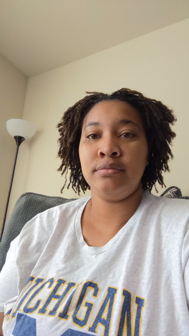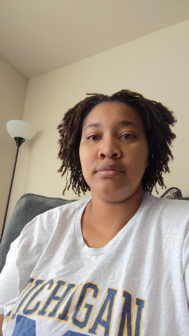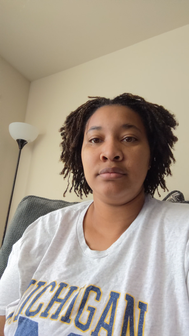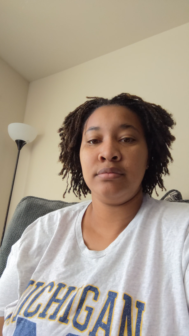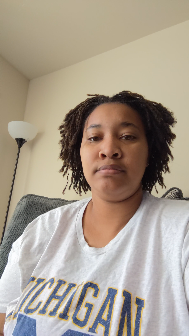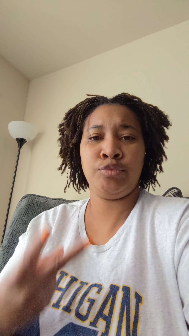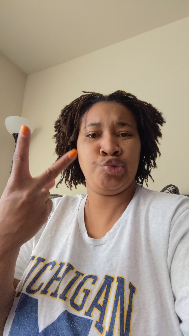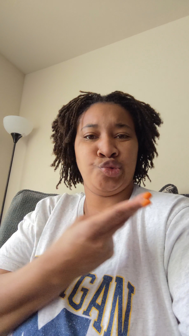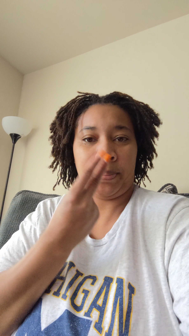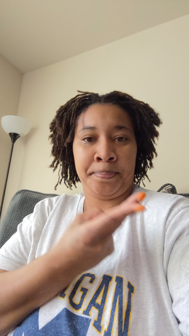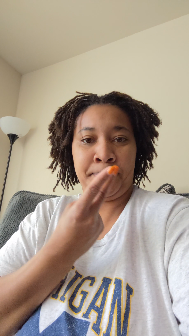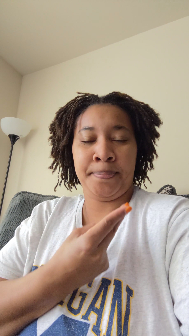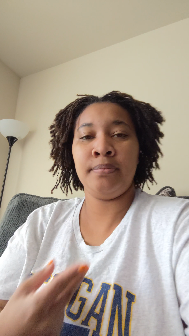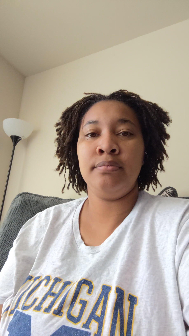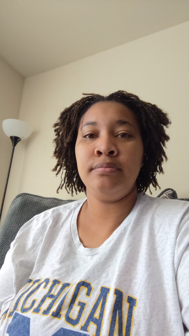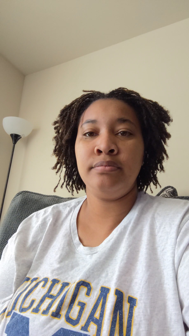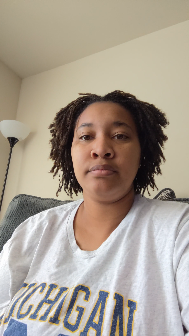sheep